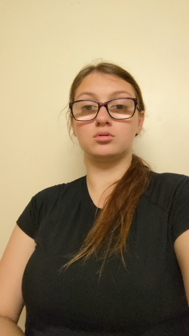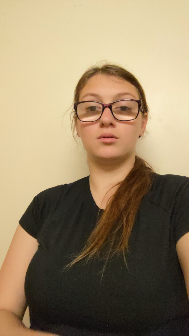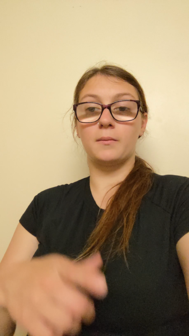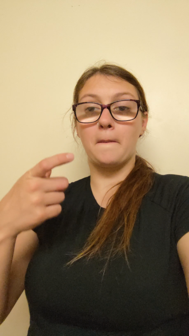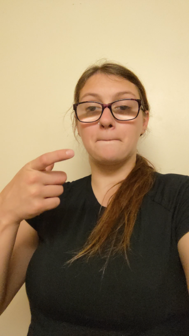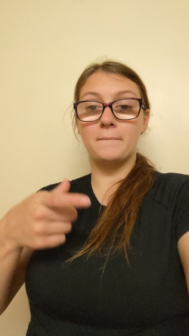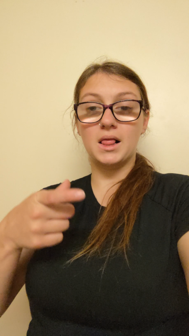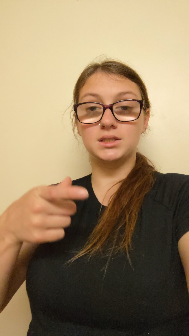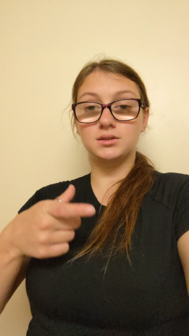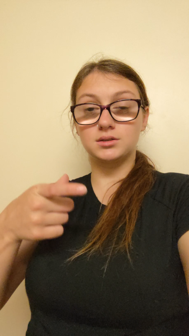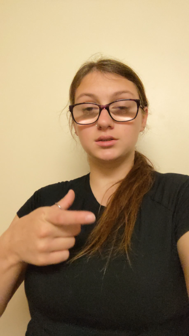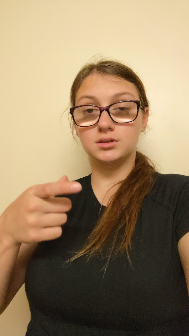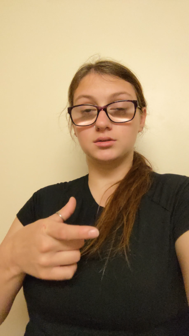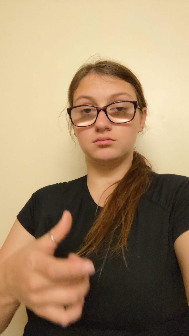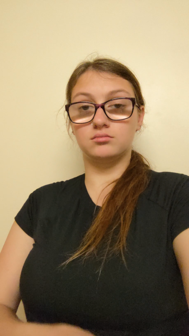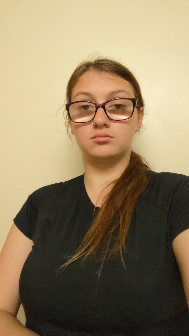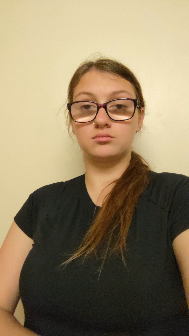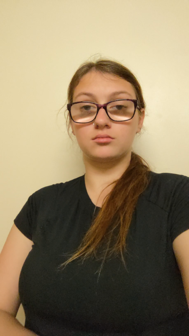plate